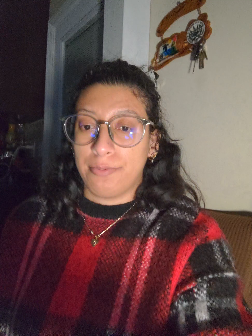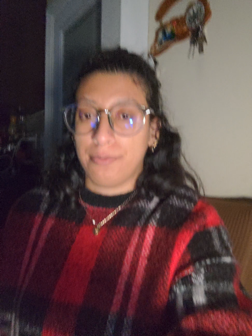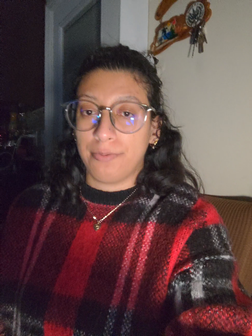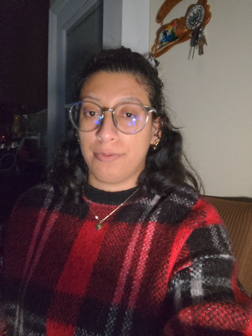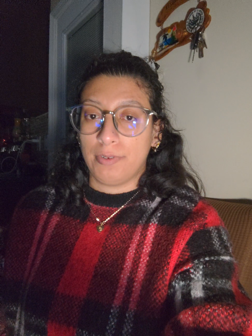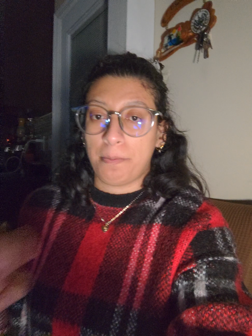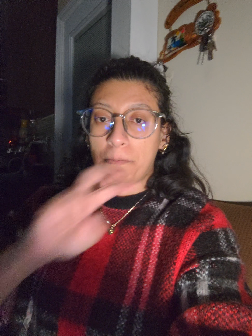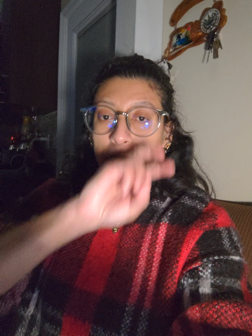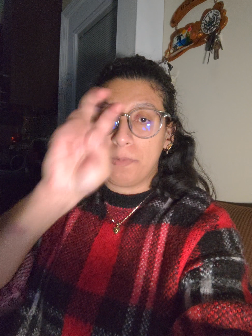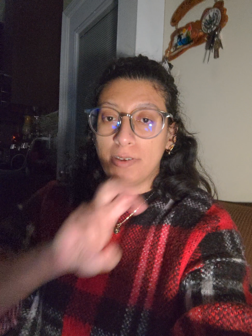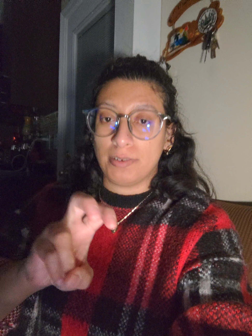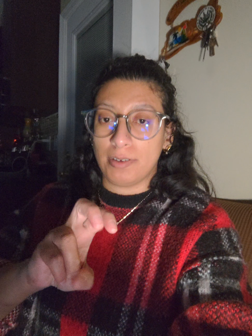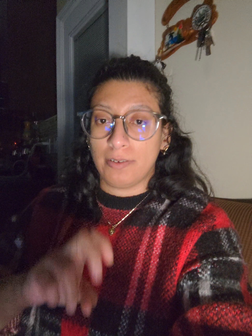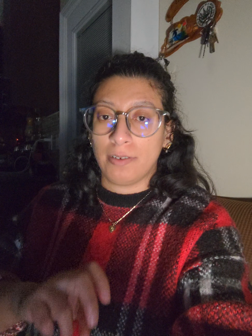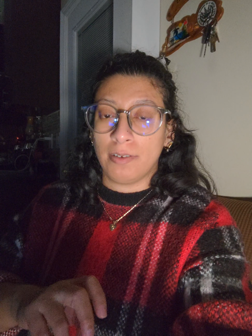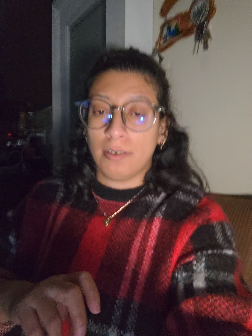pizza